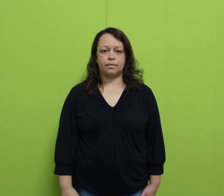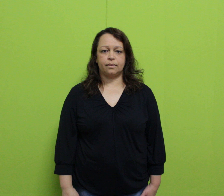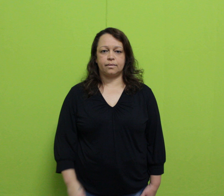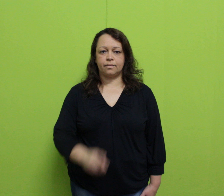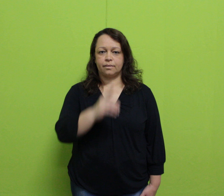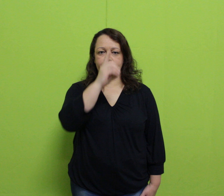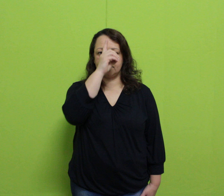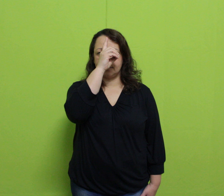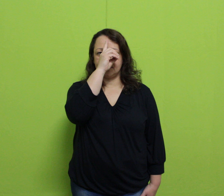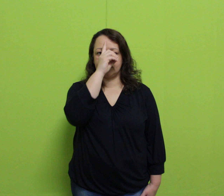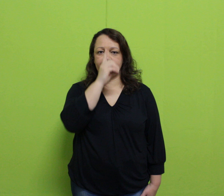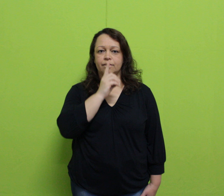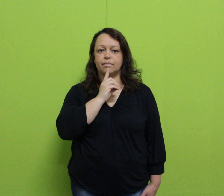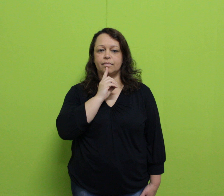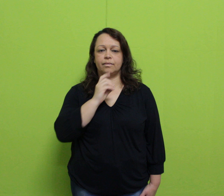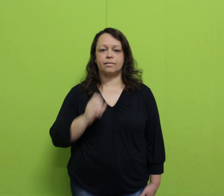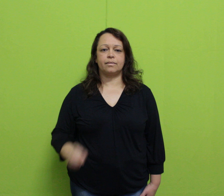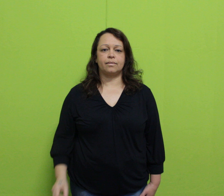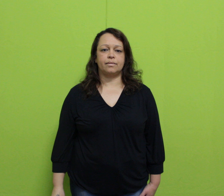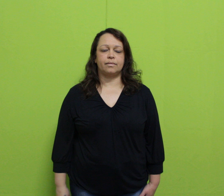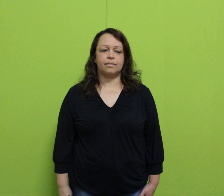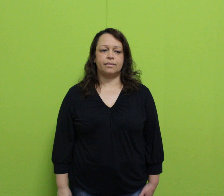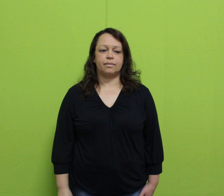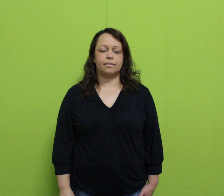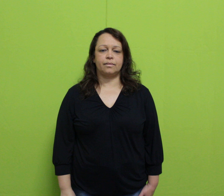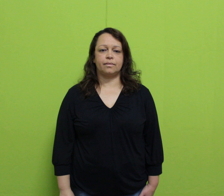amarelo